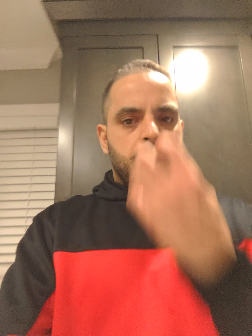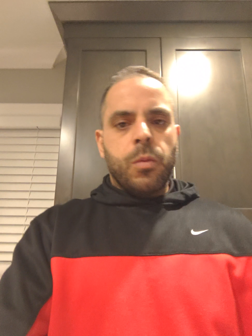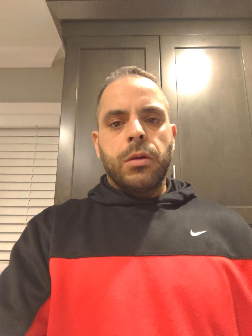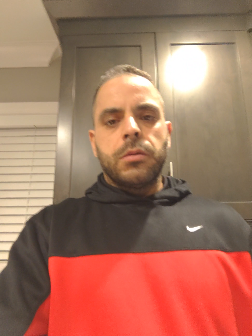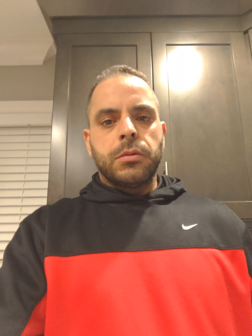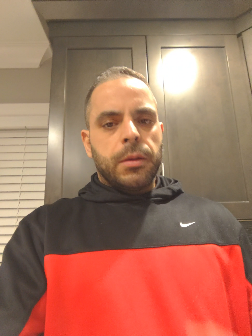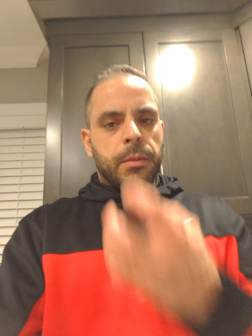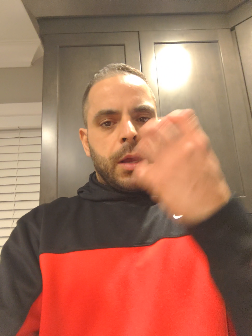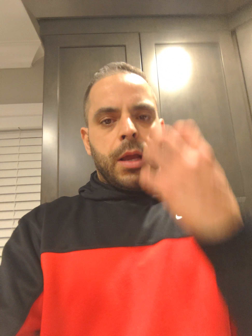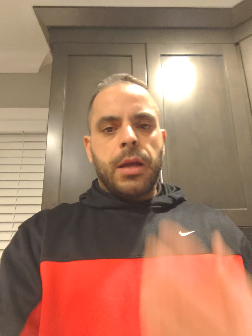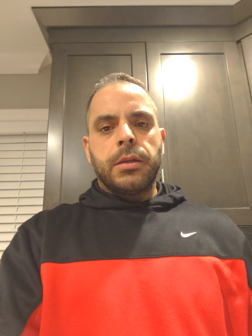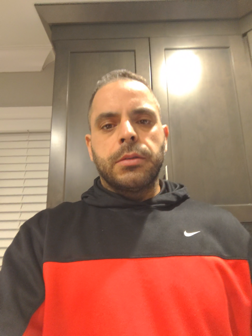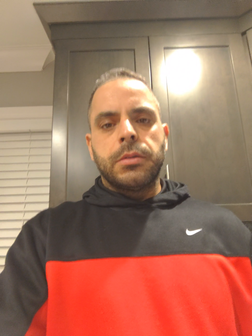mad